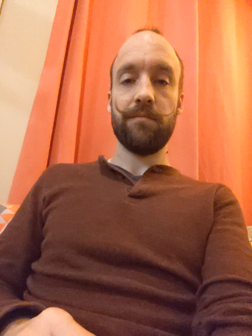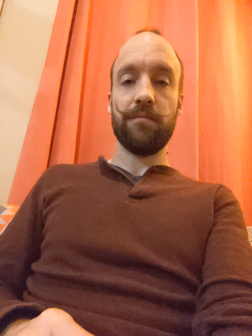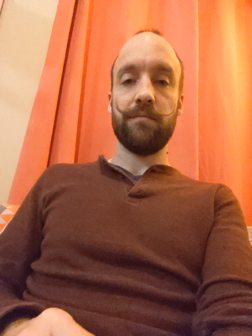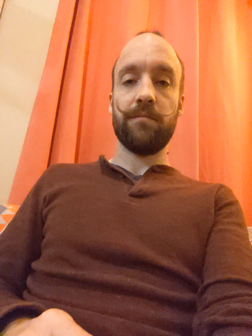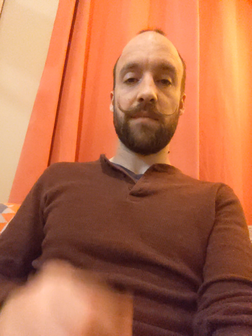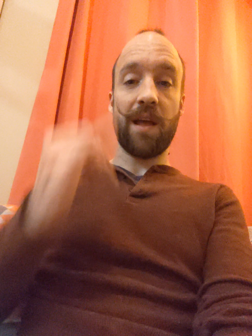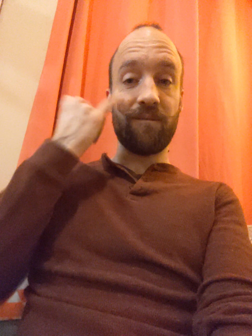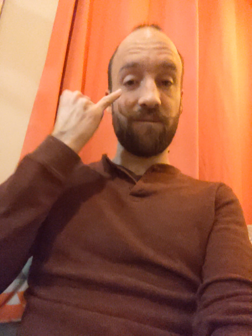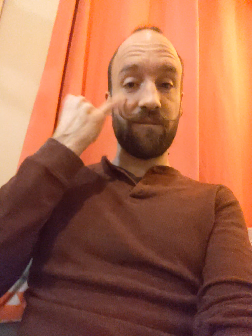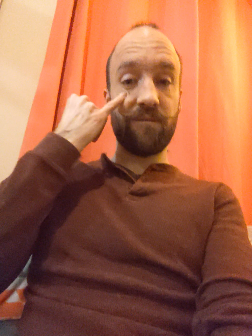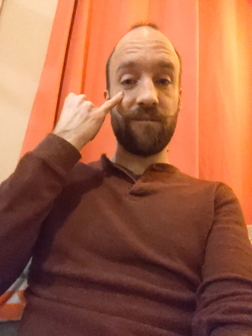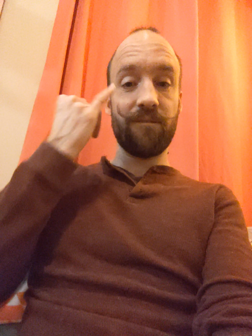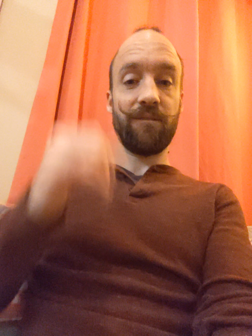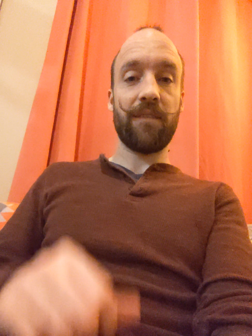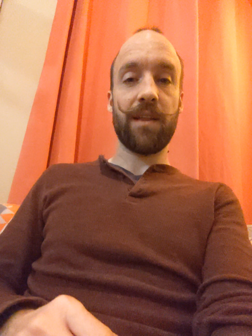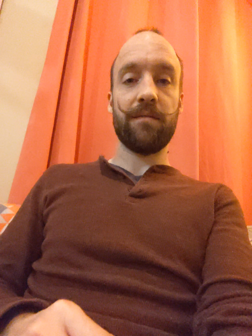if